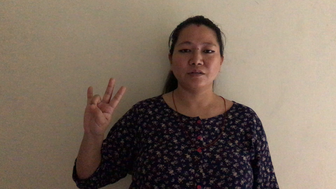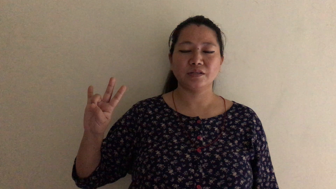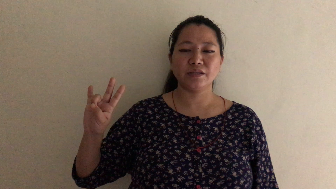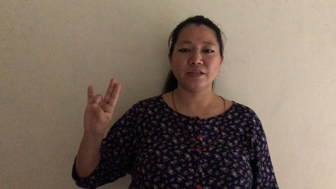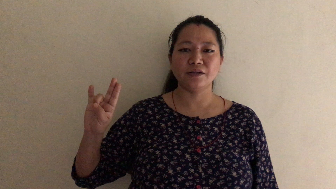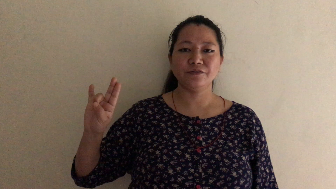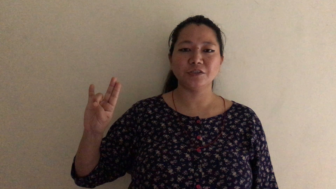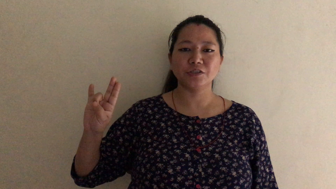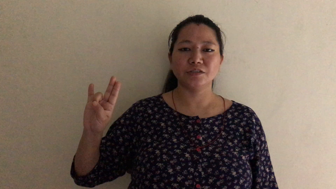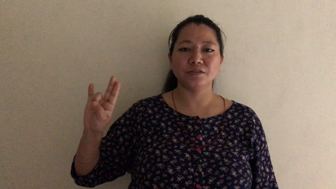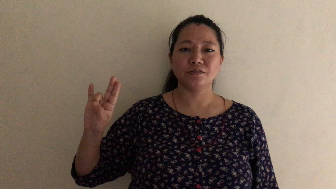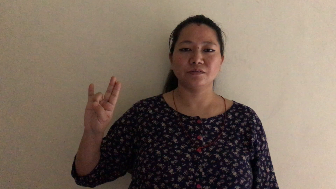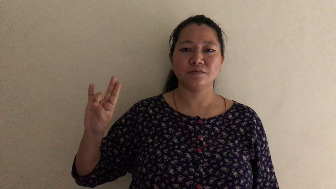श